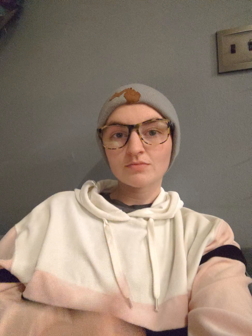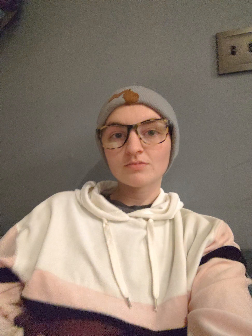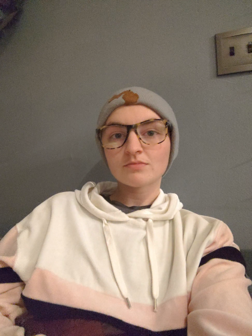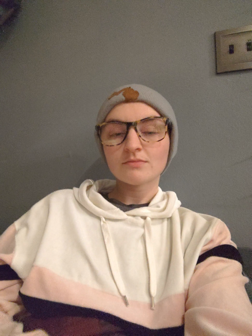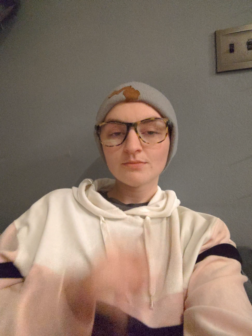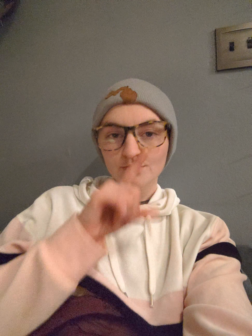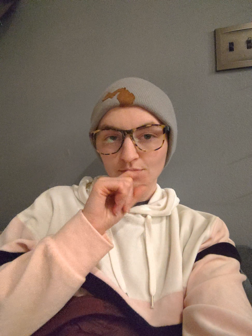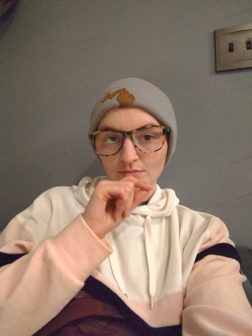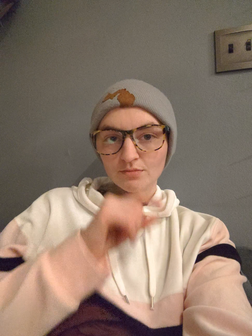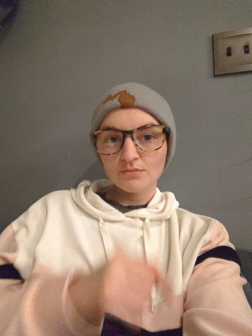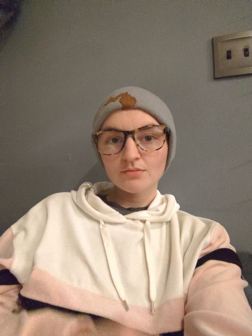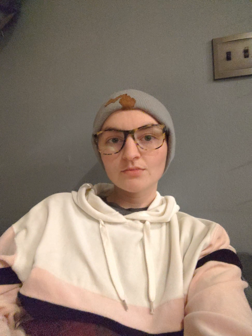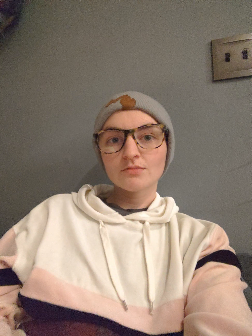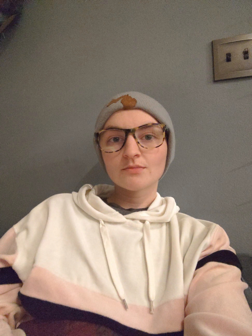hen